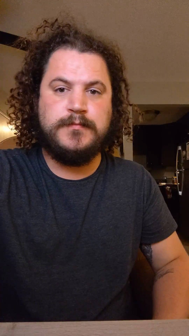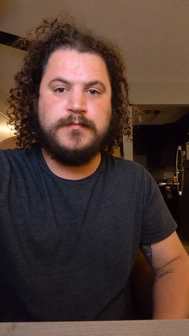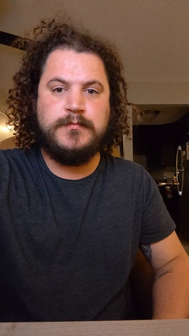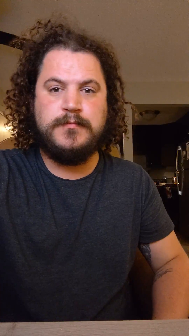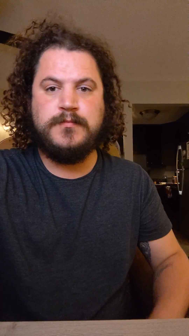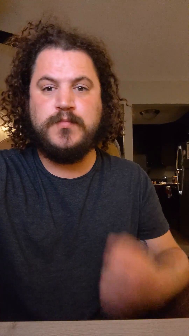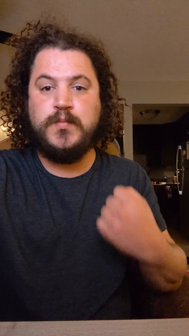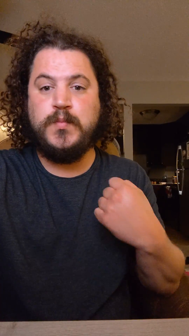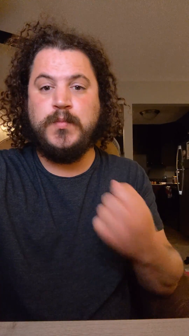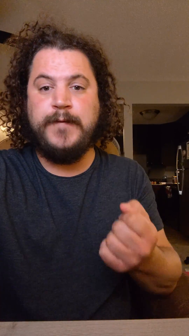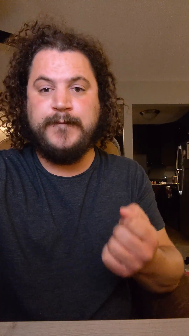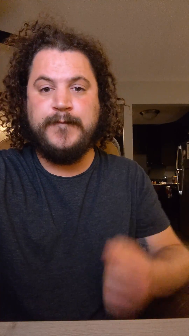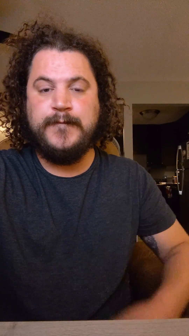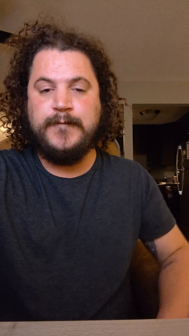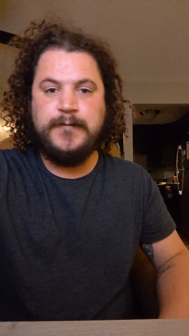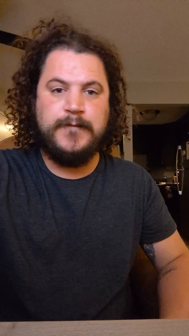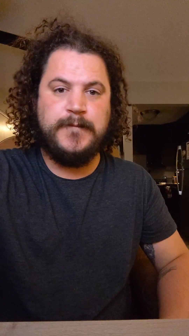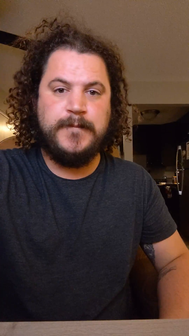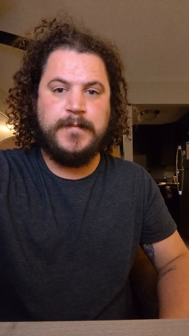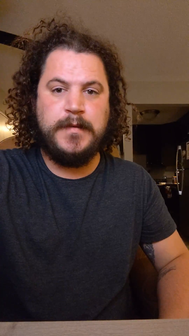drive